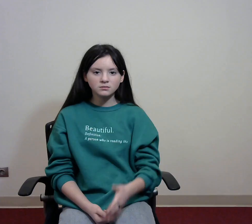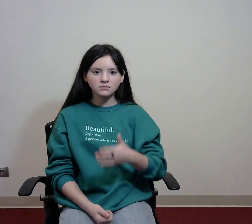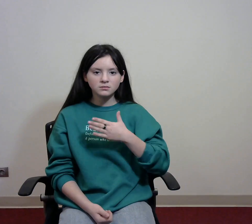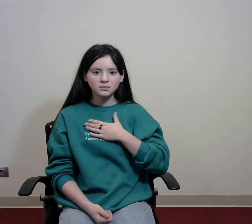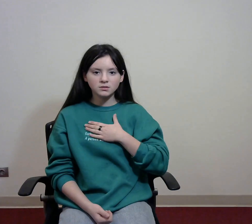mən